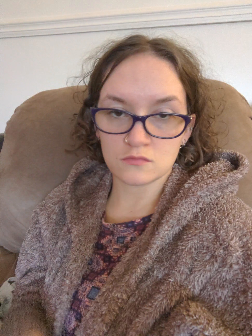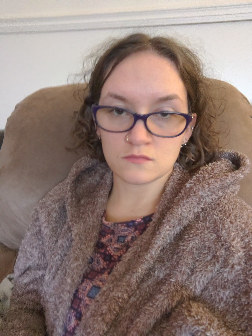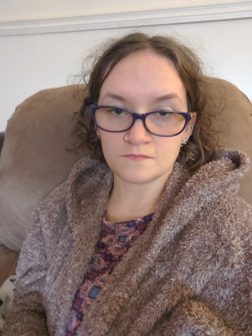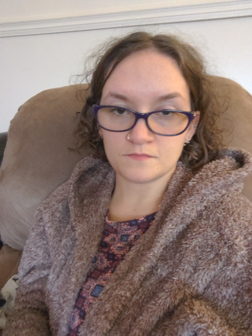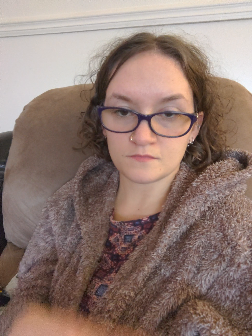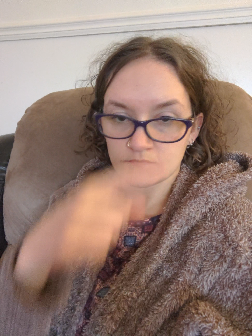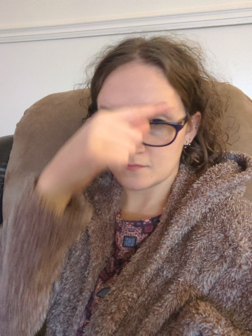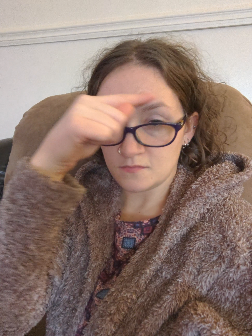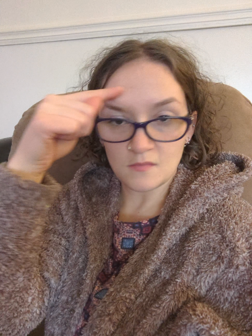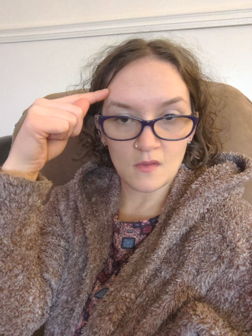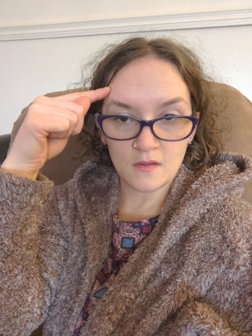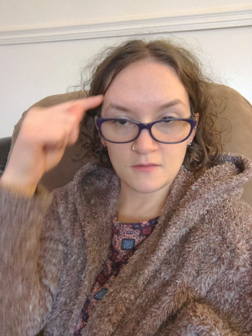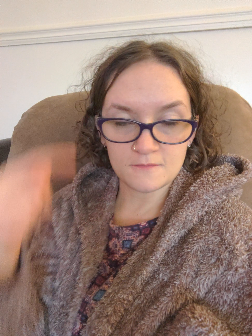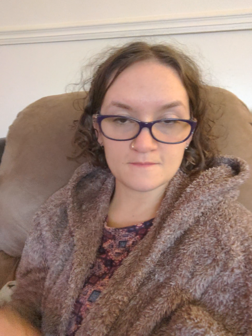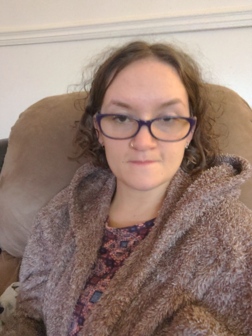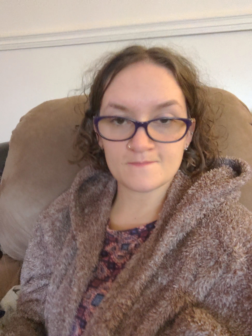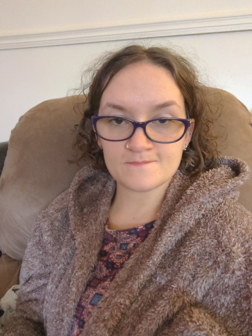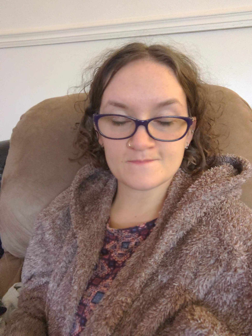black